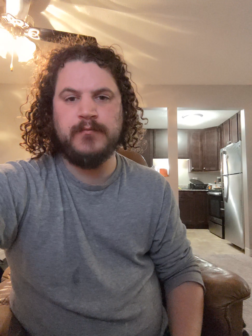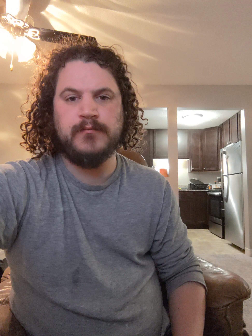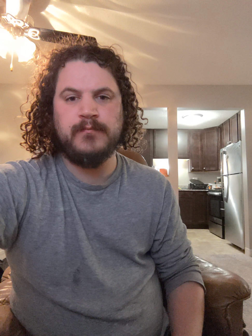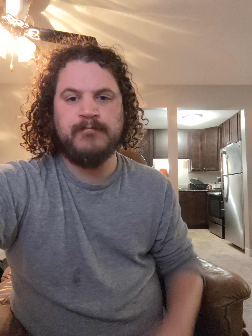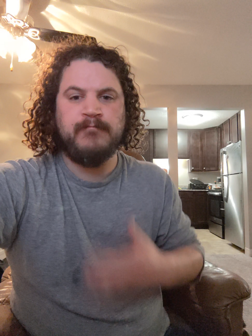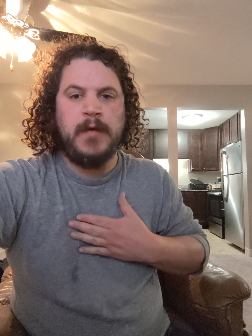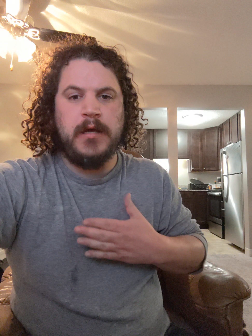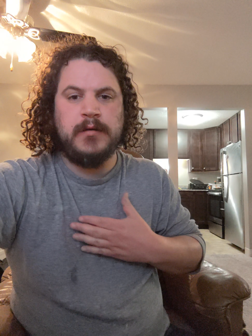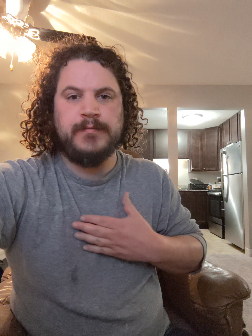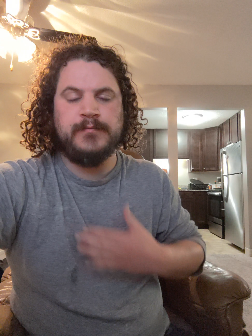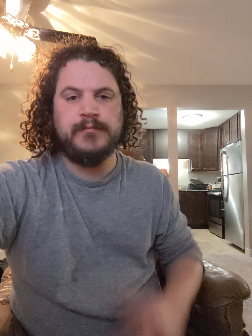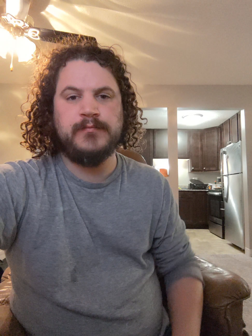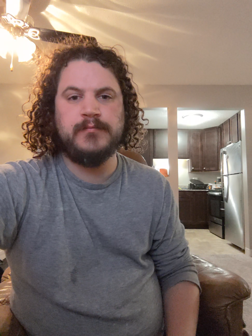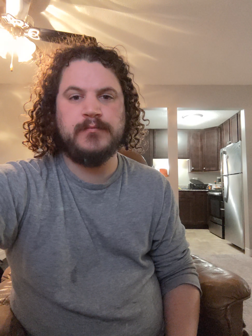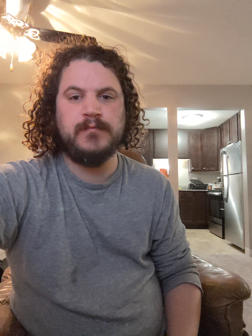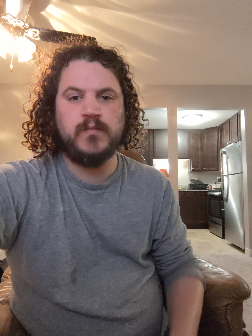my